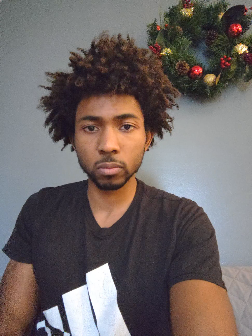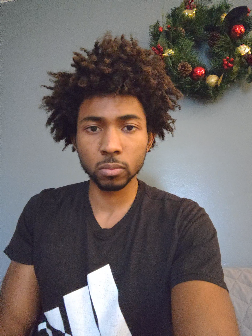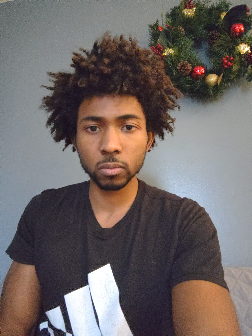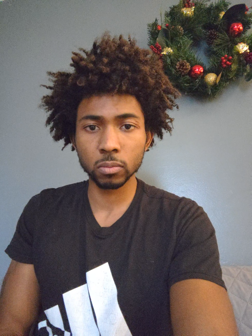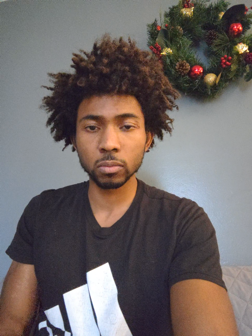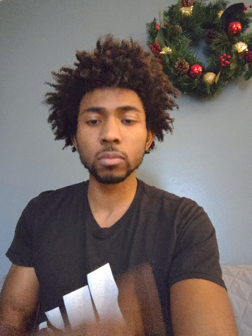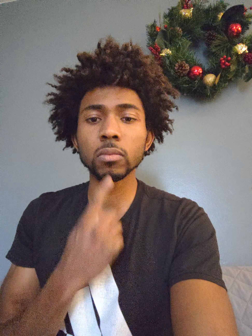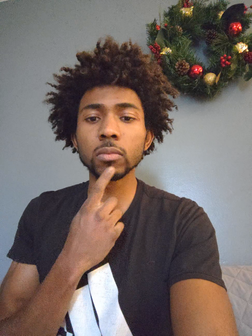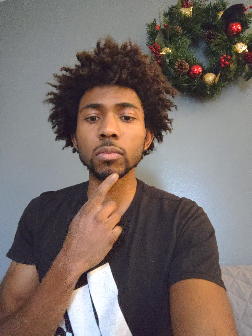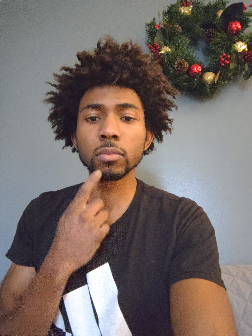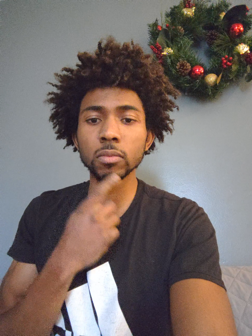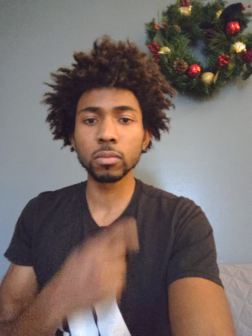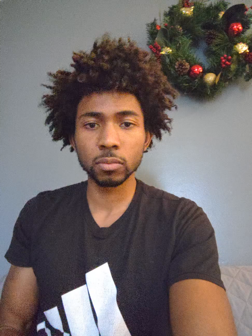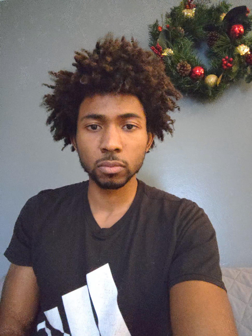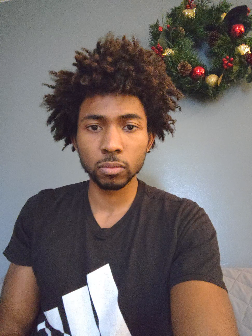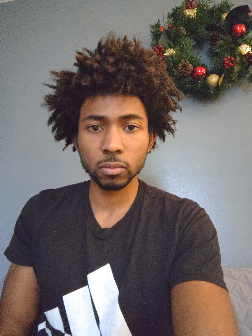chin